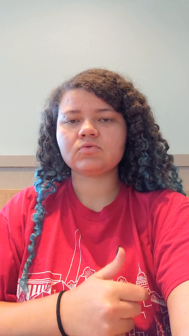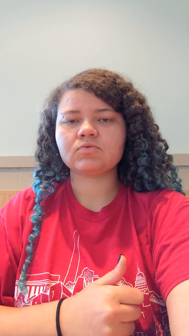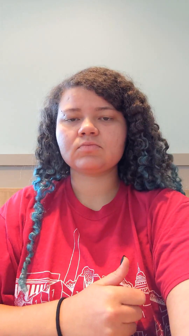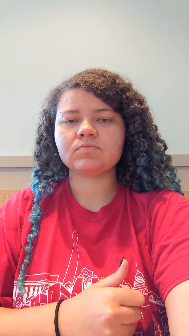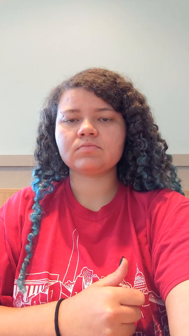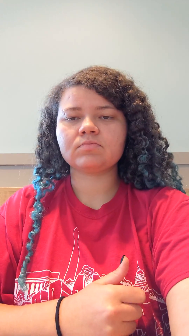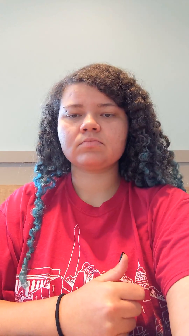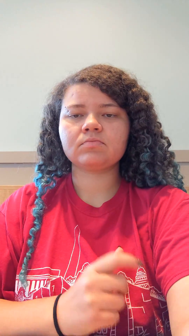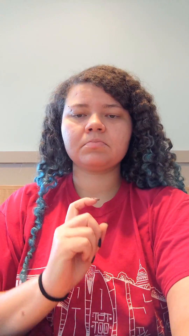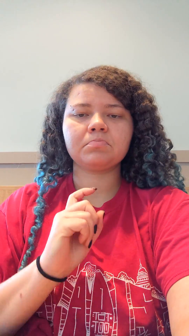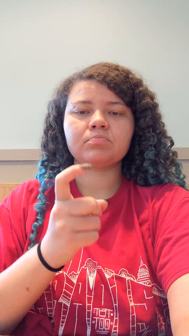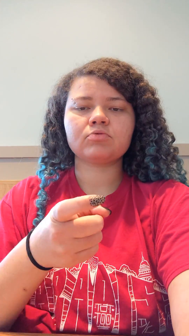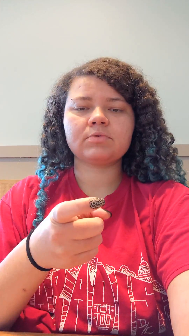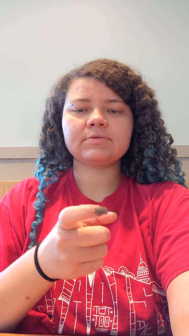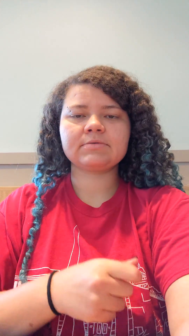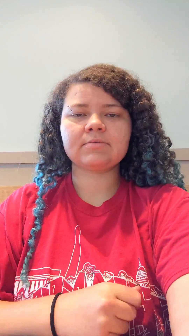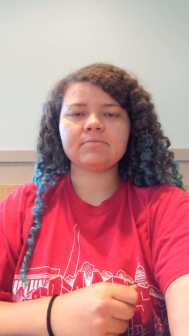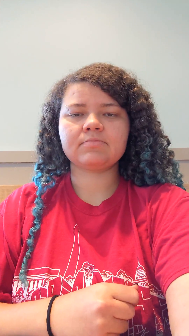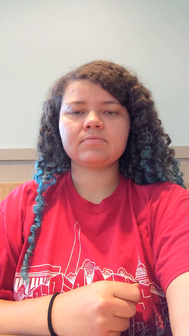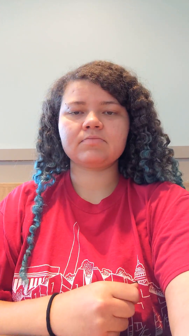present